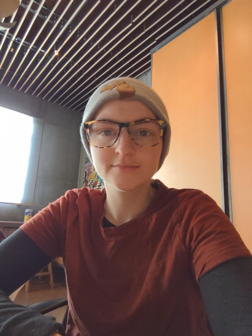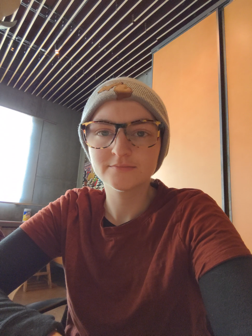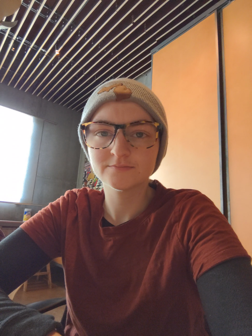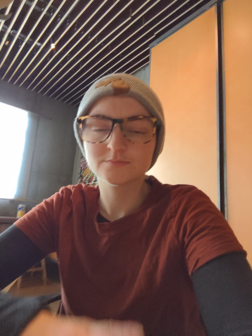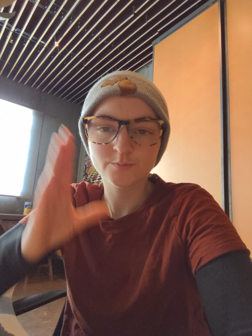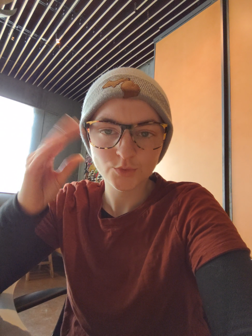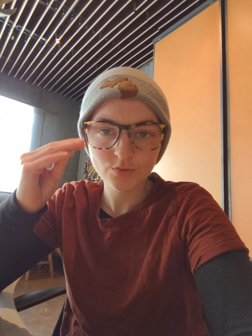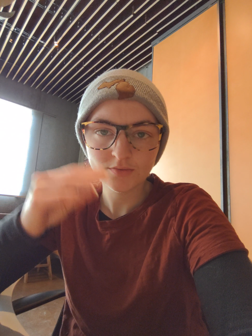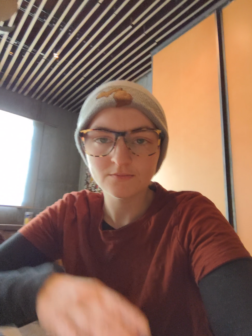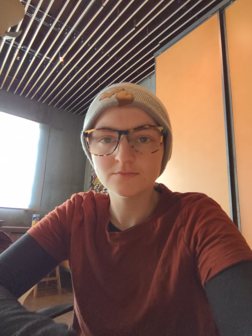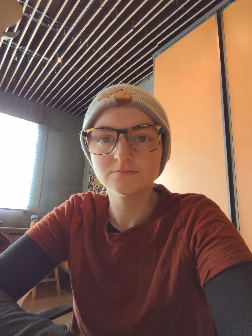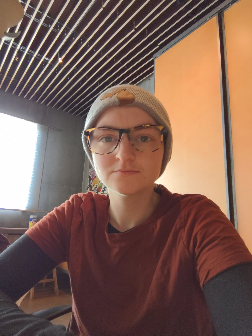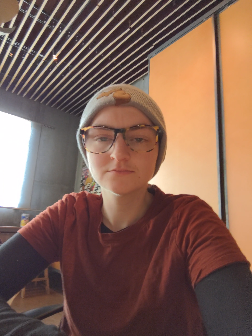boy